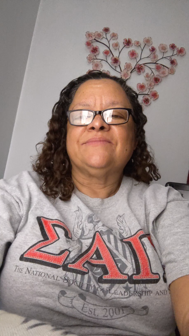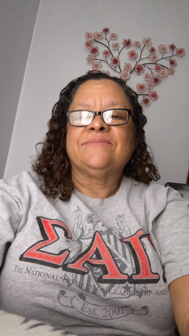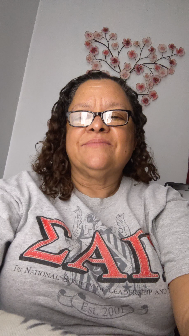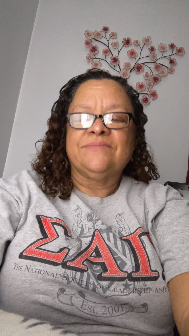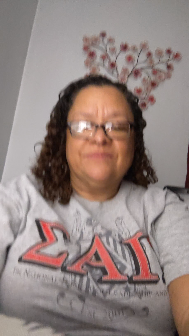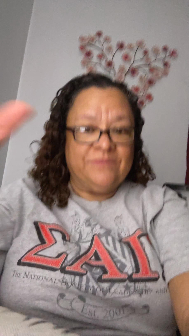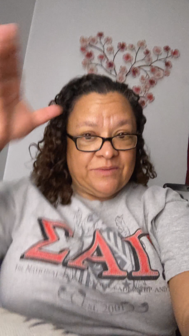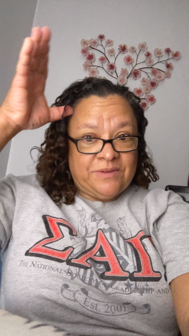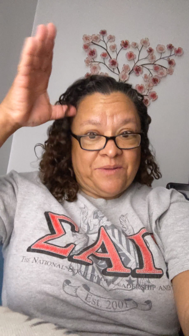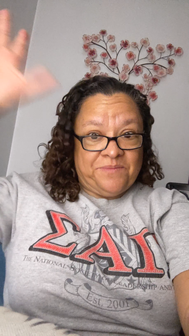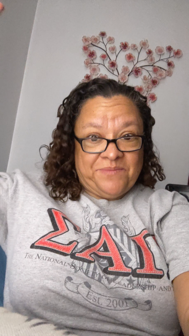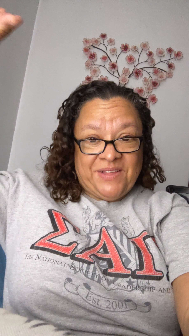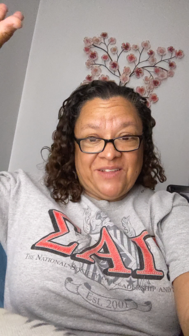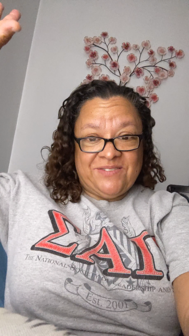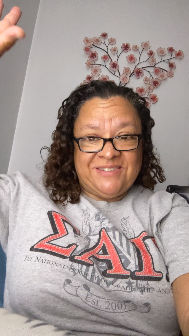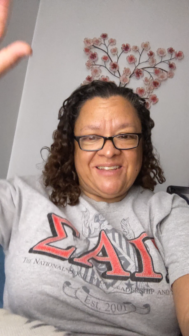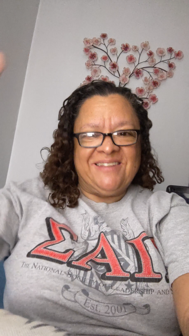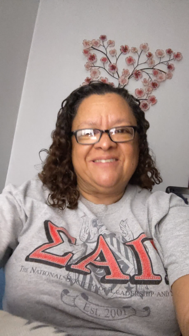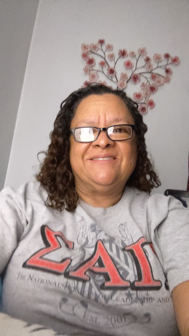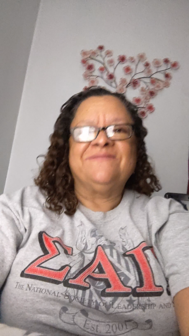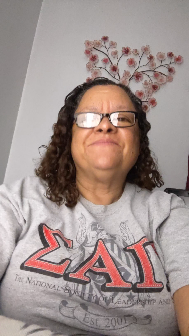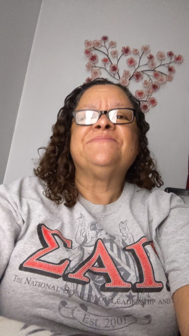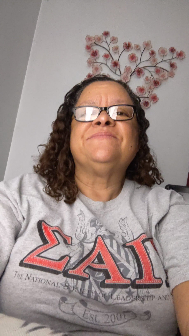moose